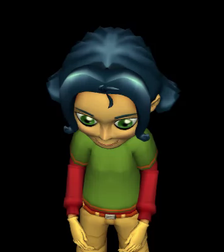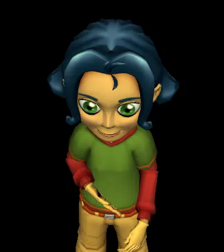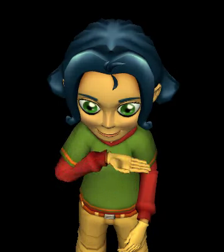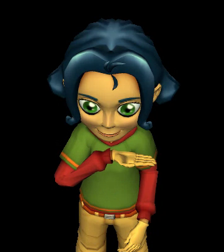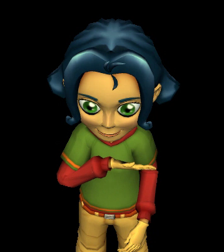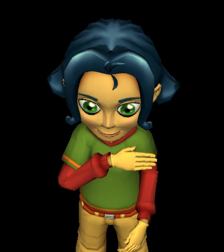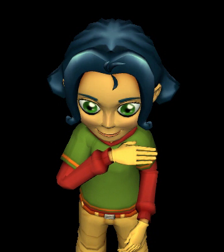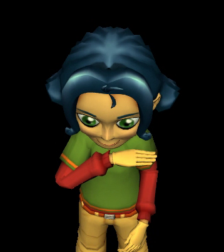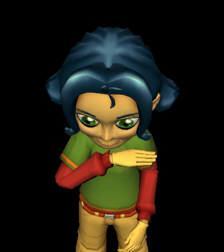مسؤول